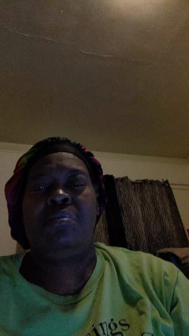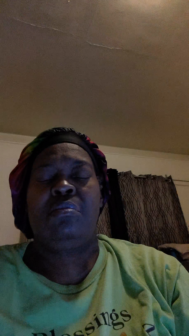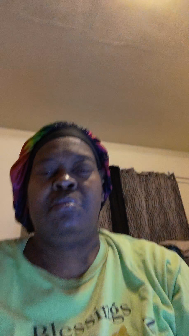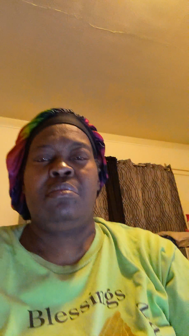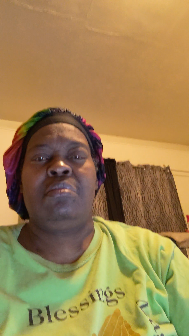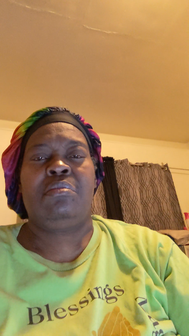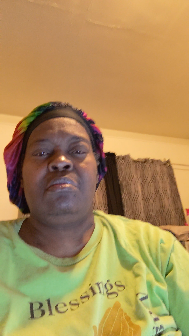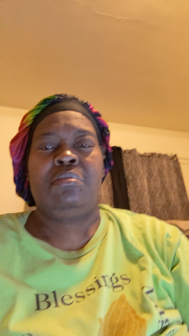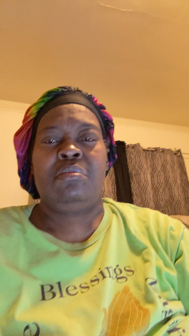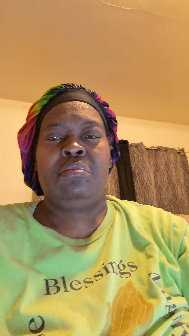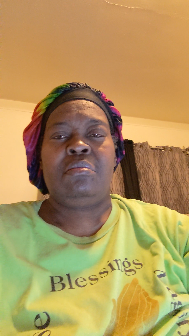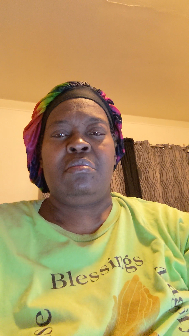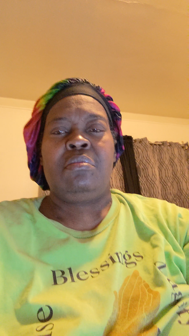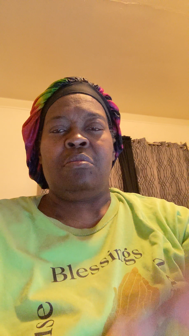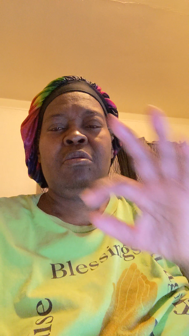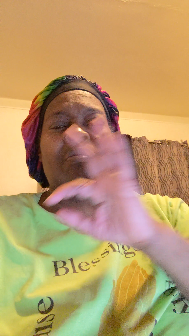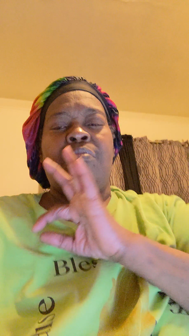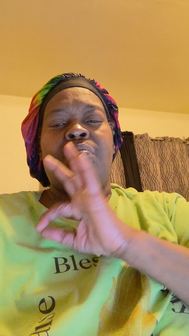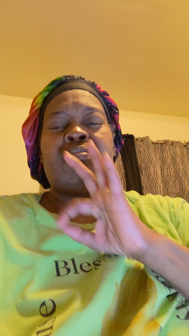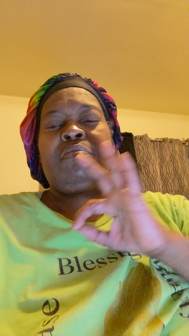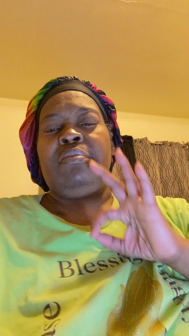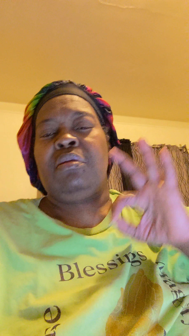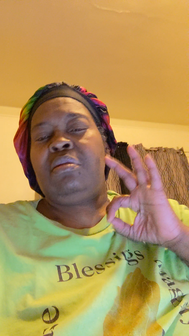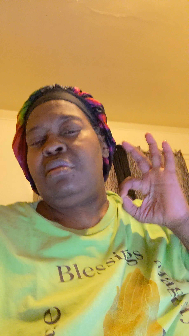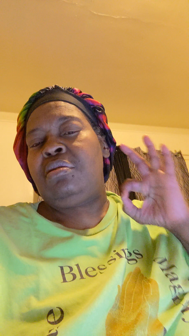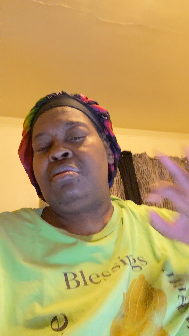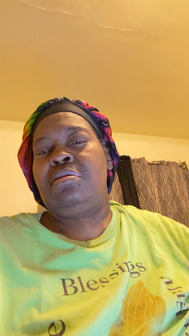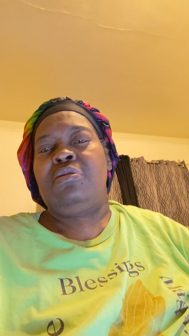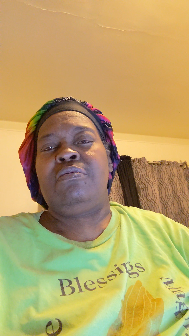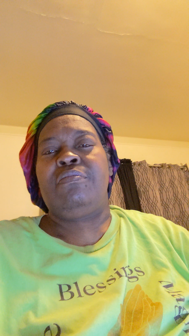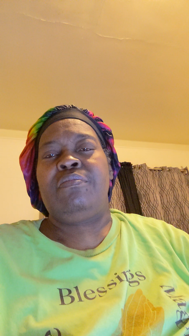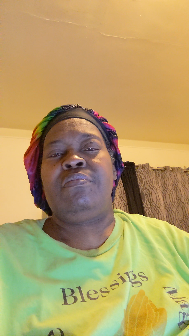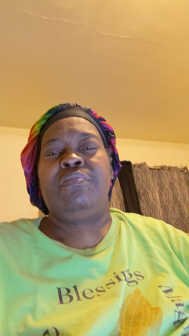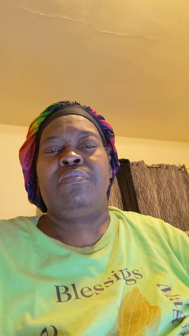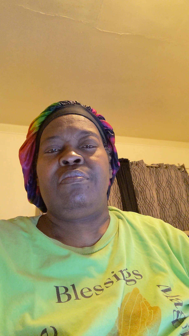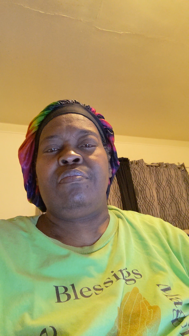beads